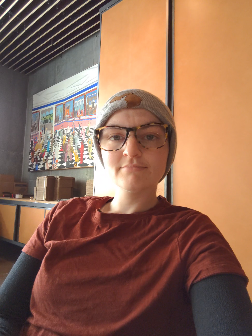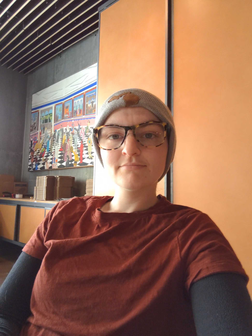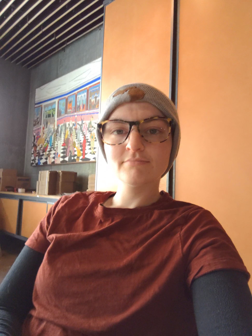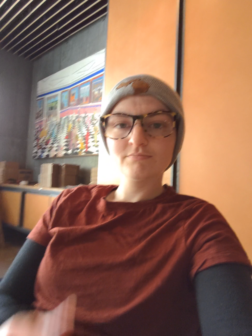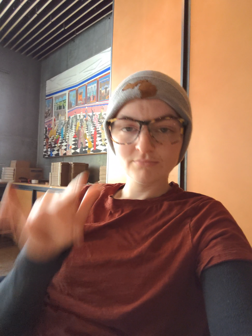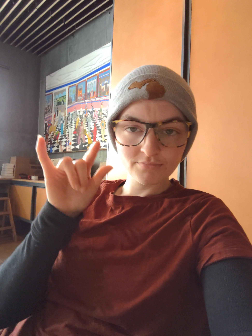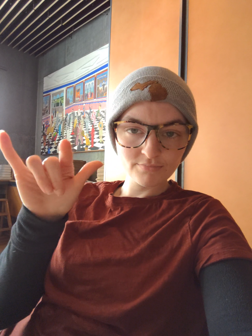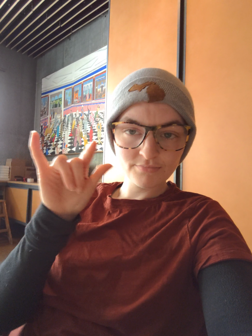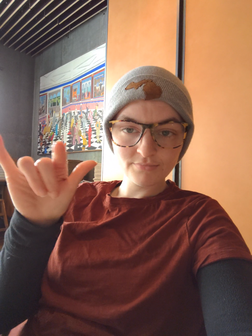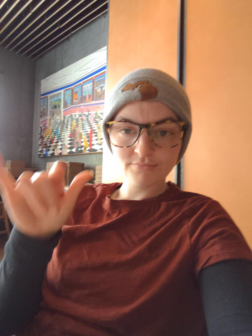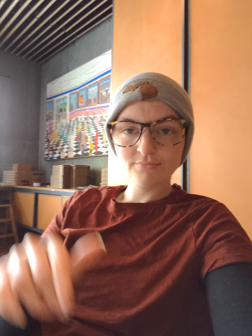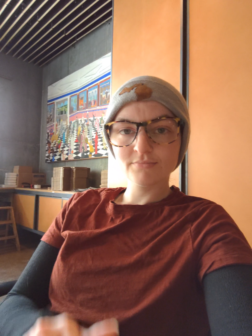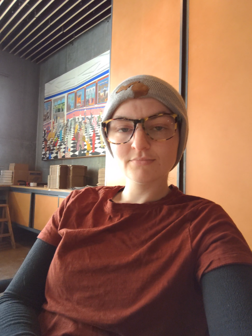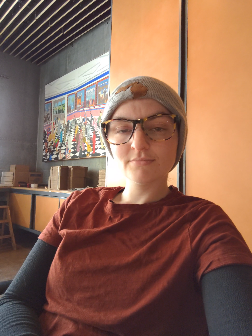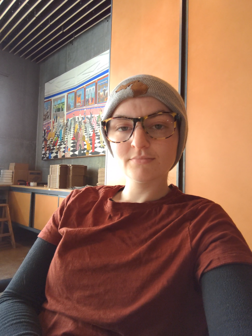airplane